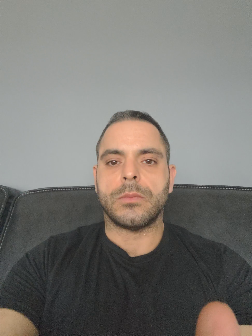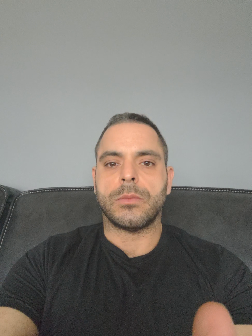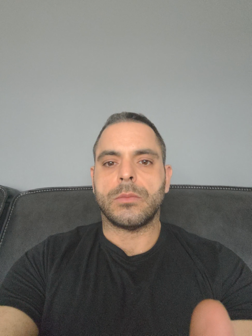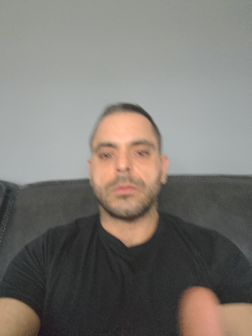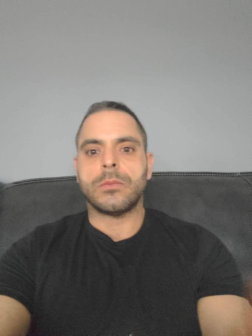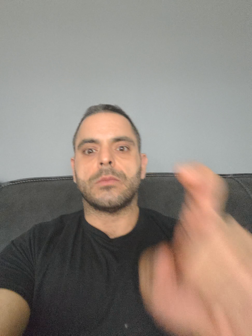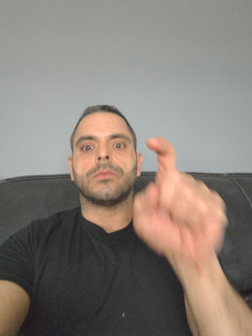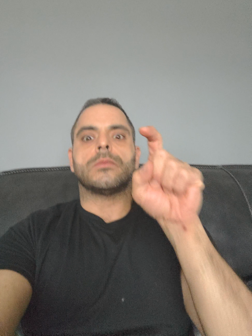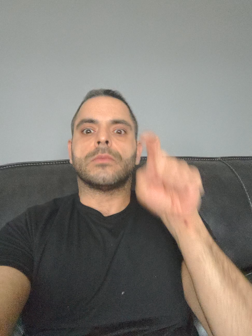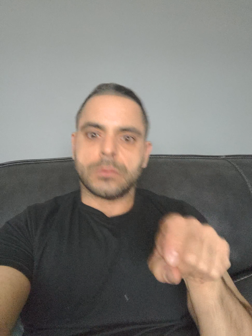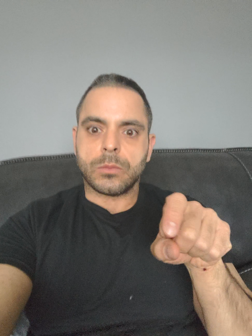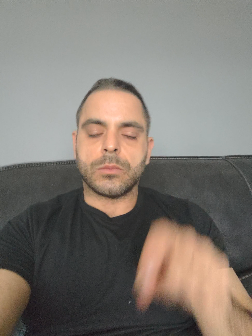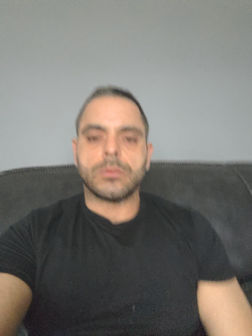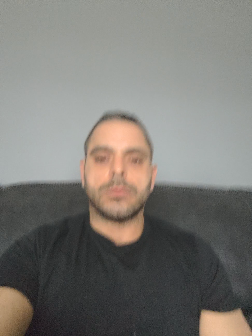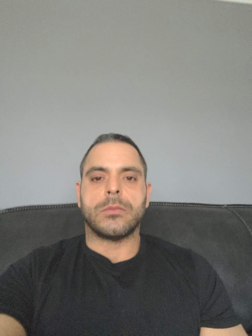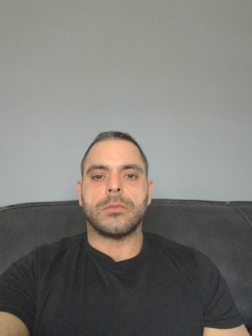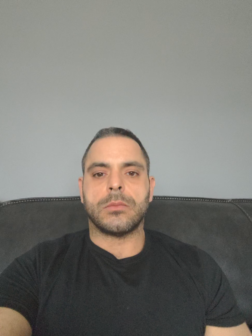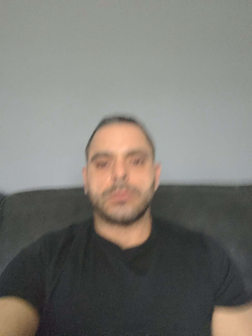have to